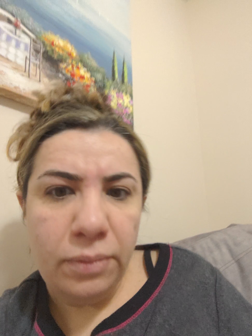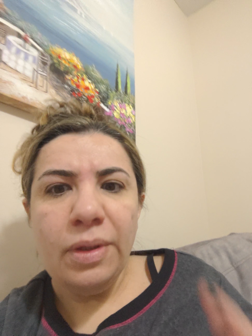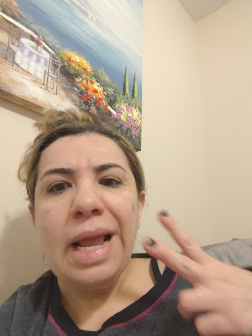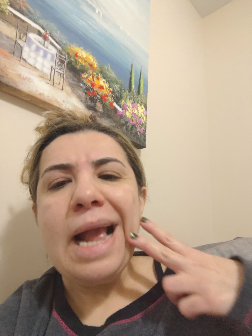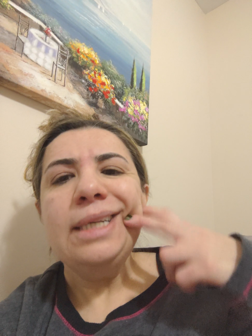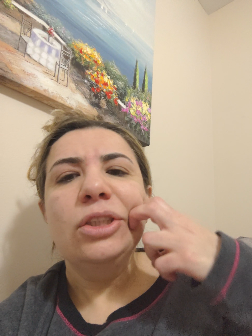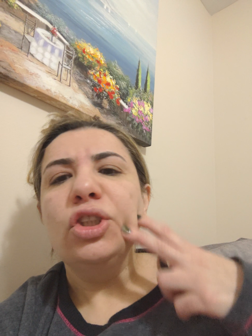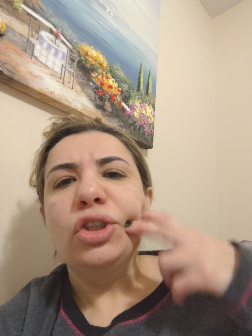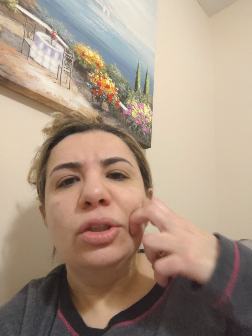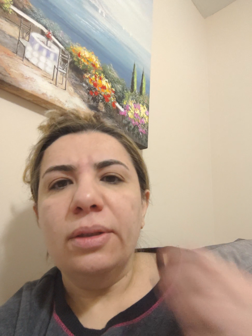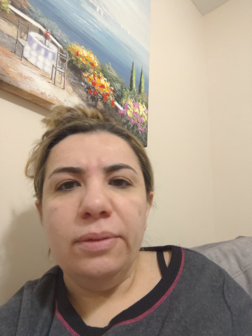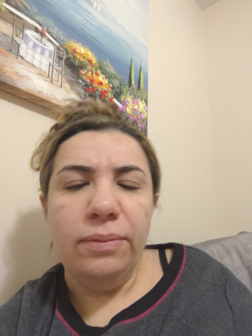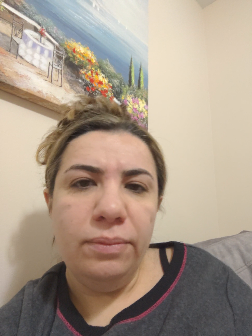gum